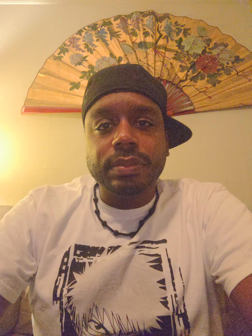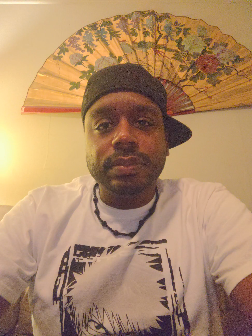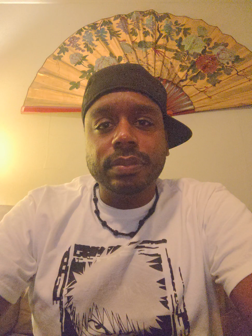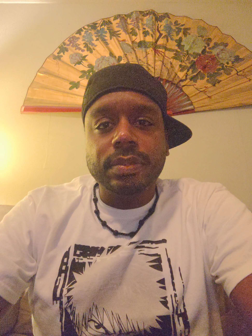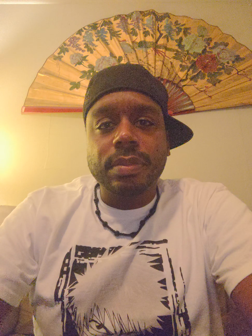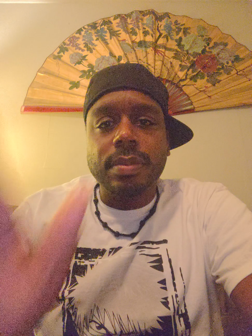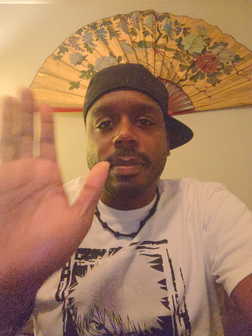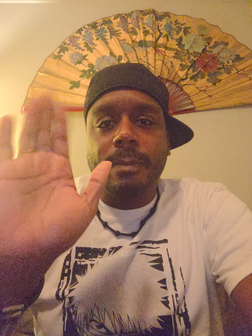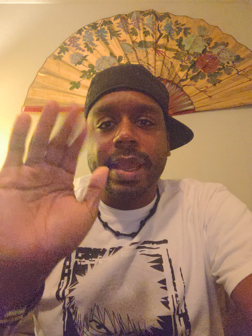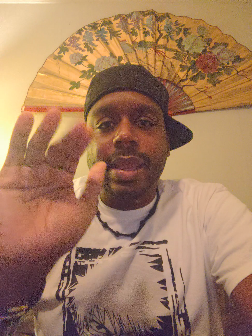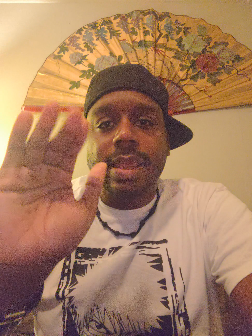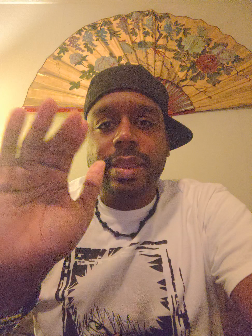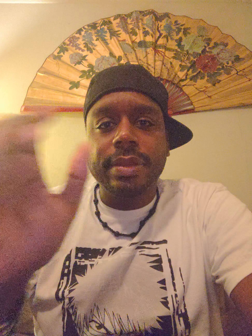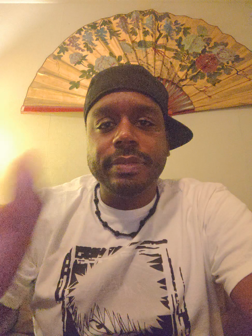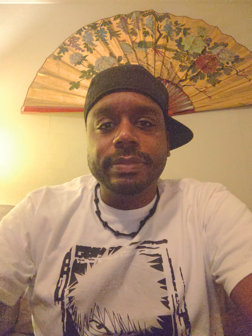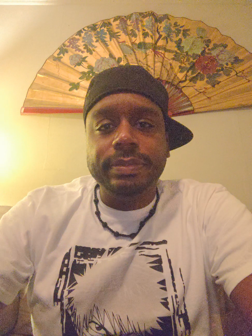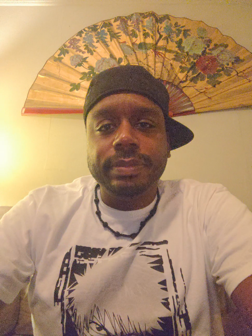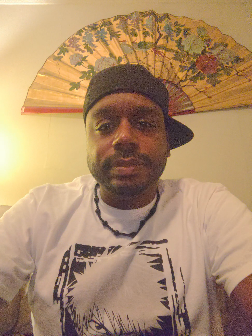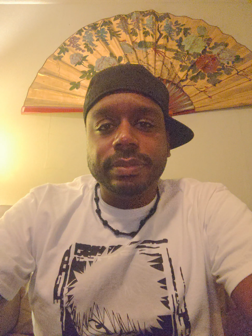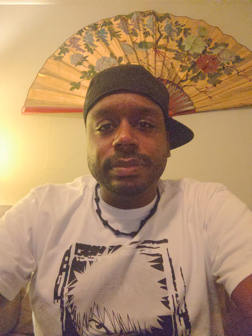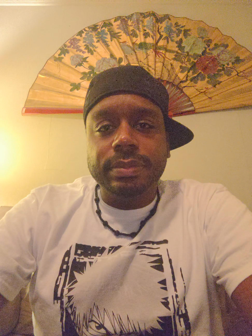bye